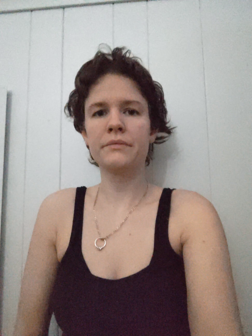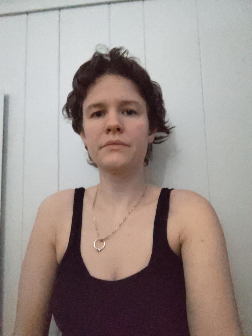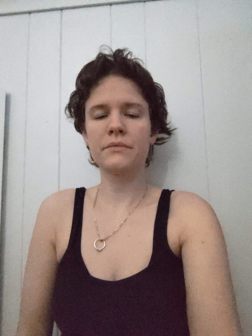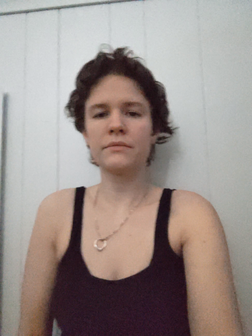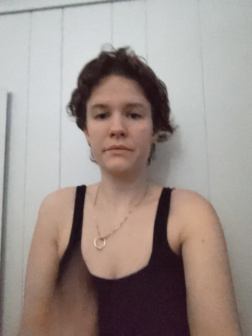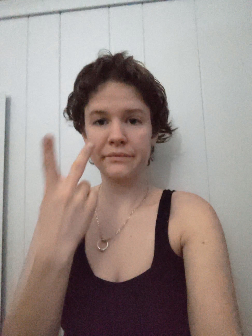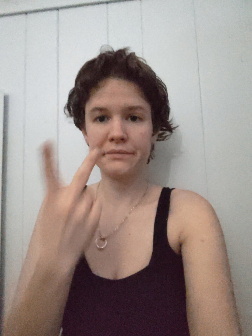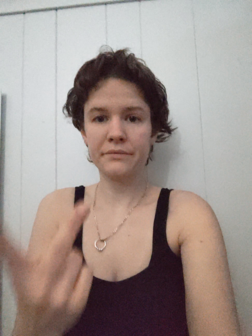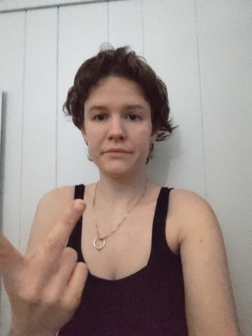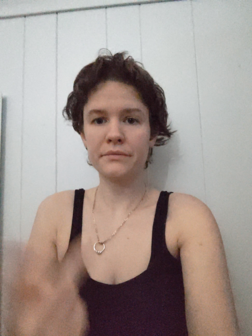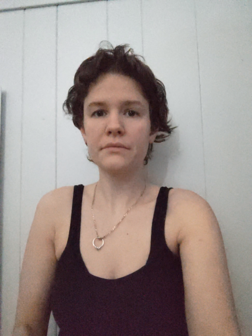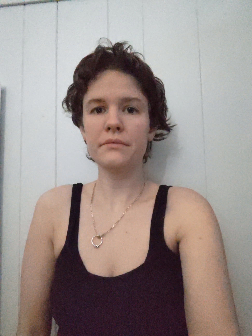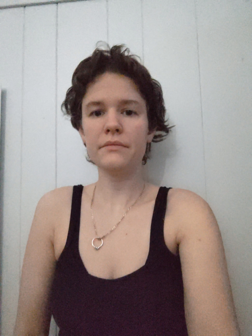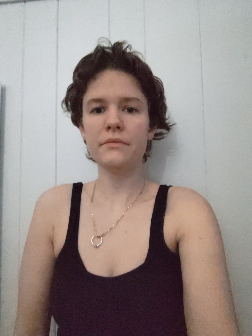see